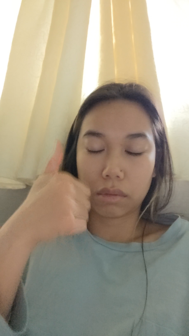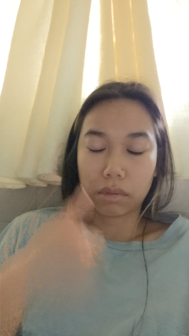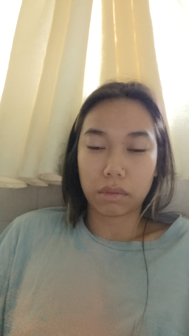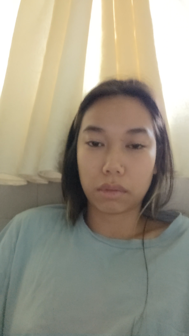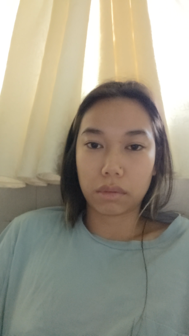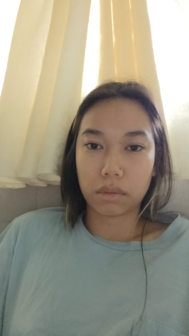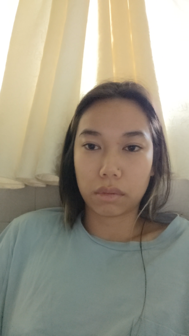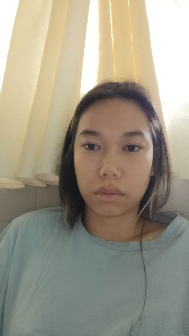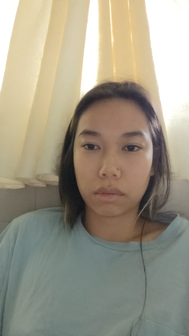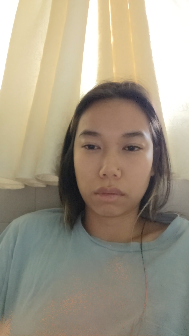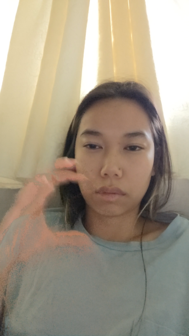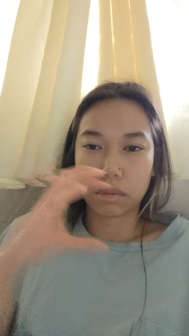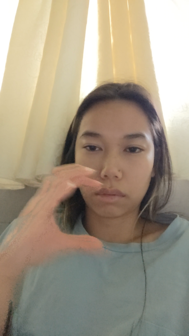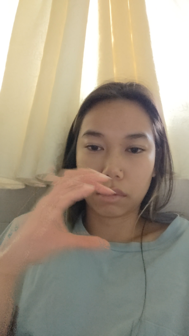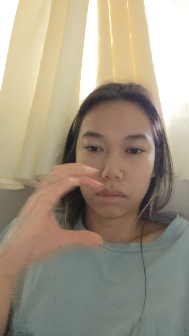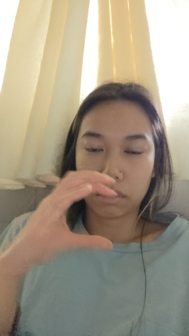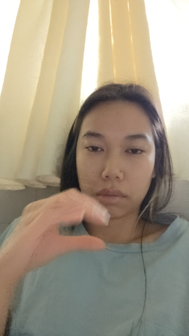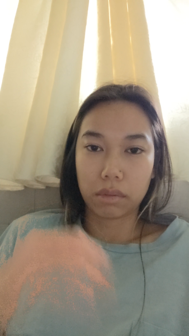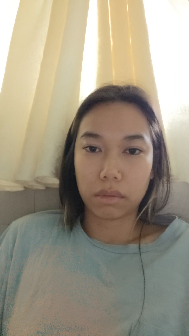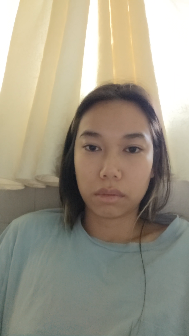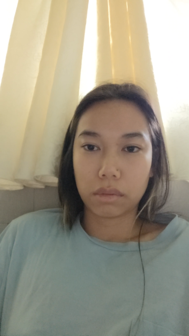ball